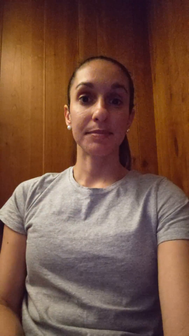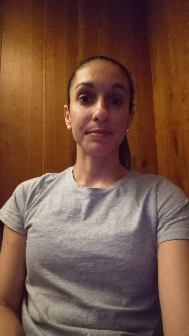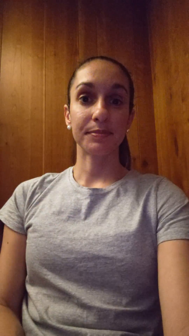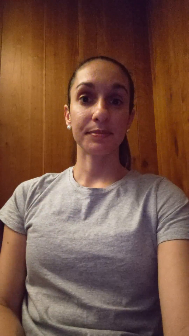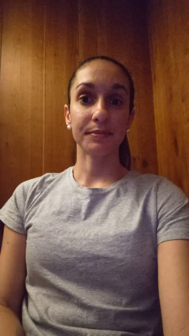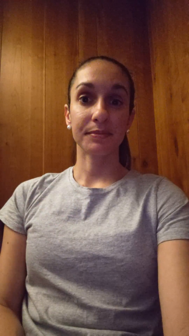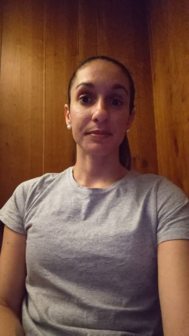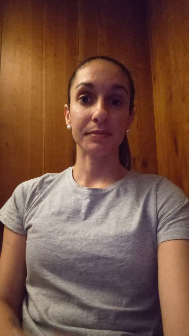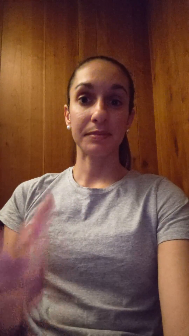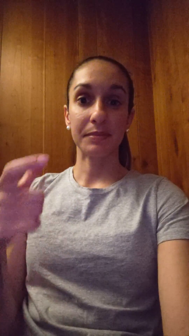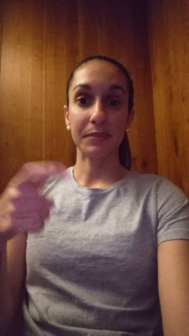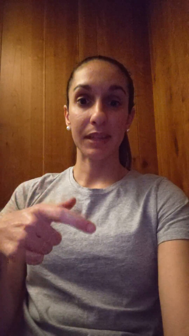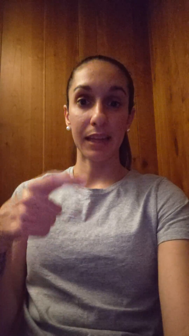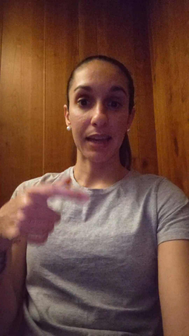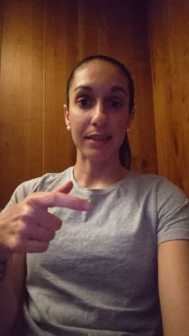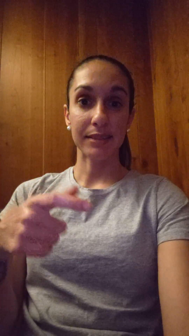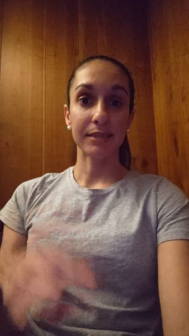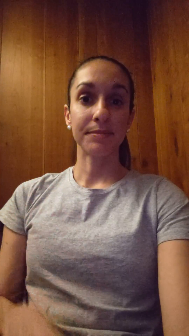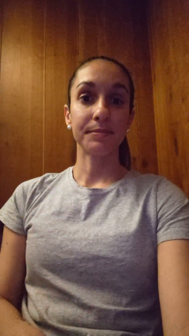plate